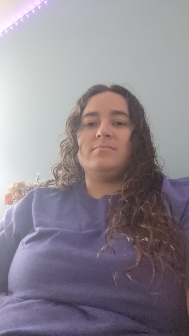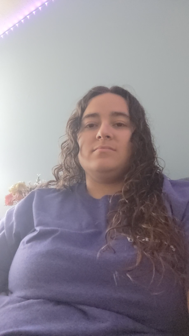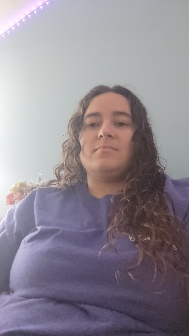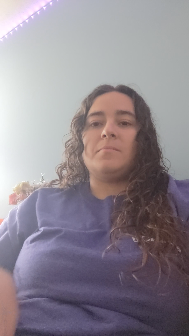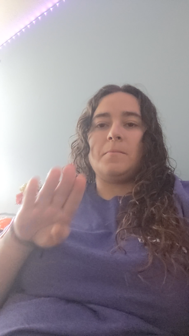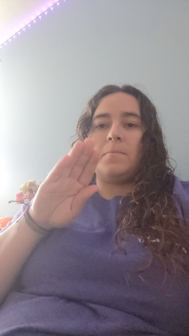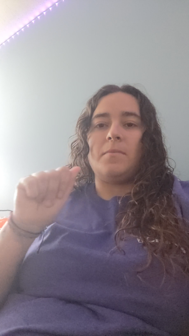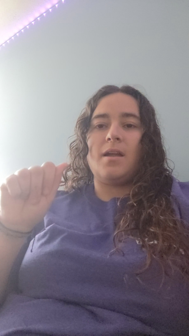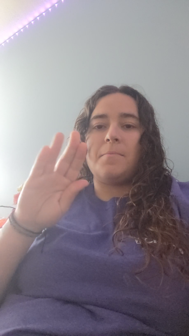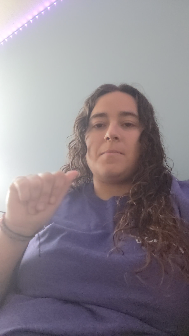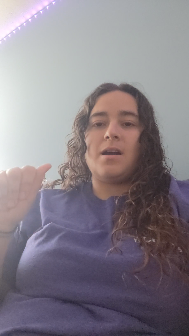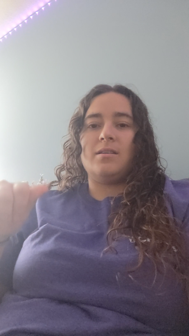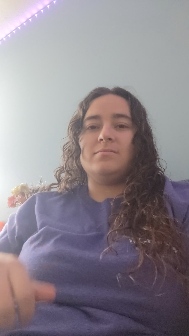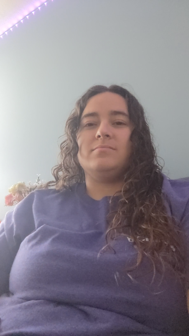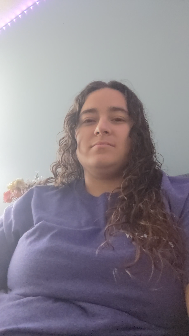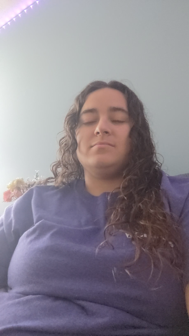baa baa